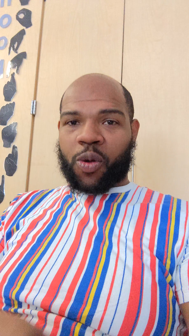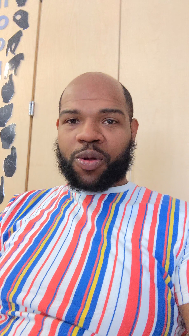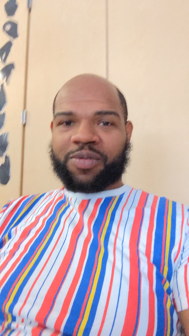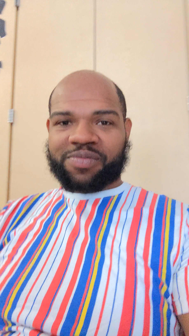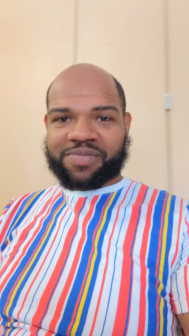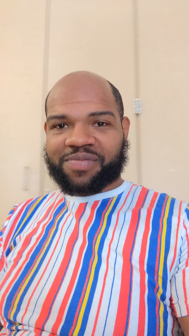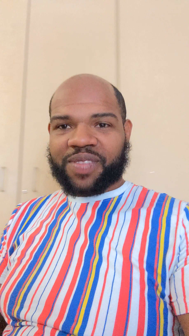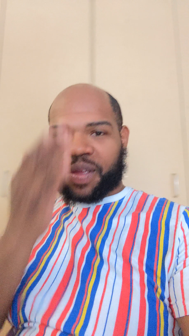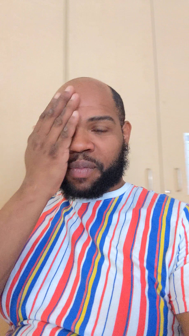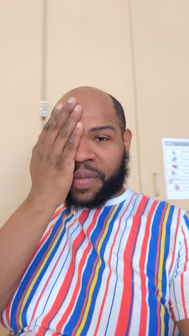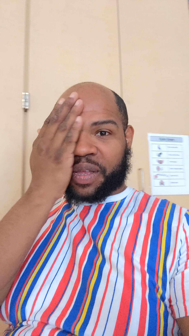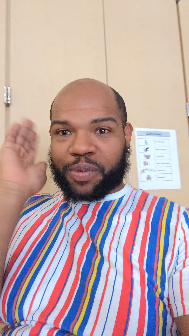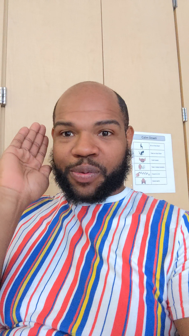peekaboo